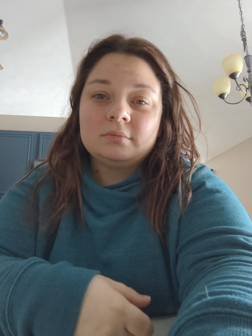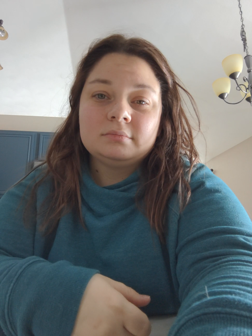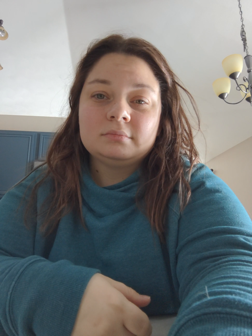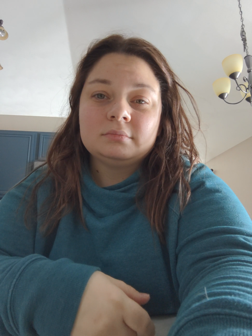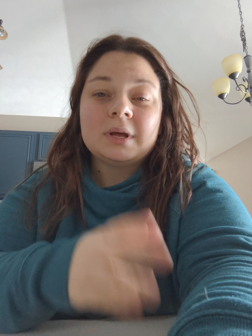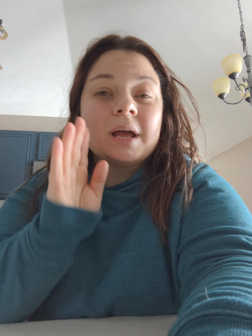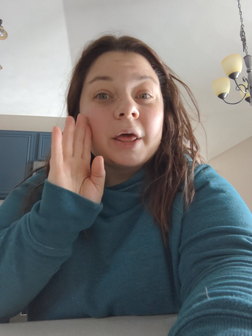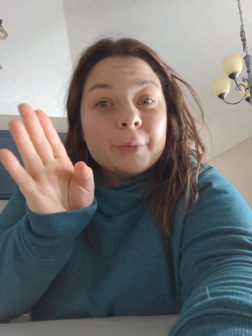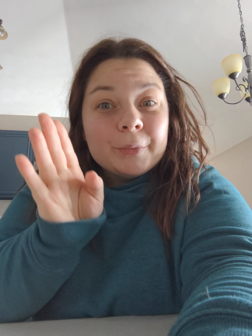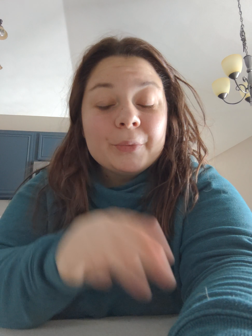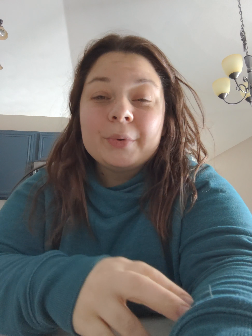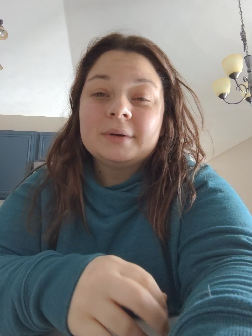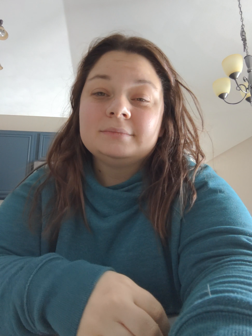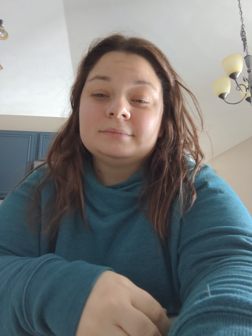hello